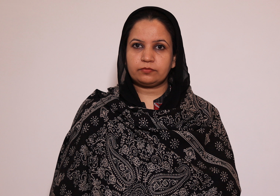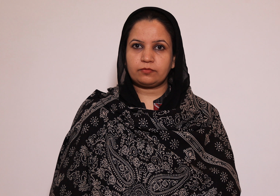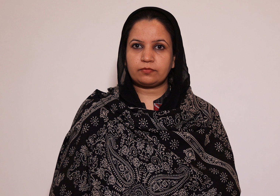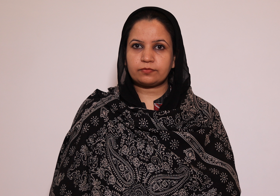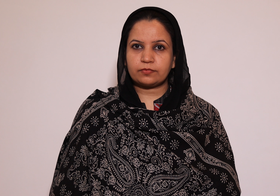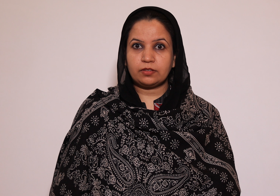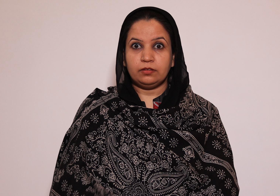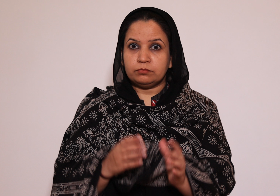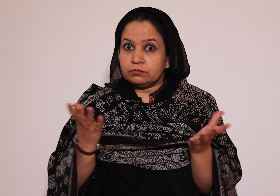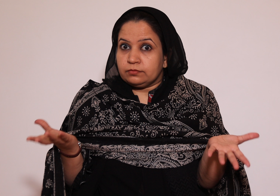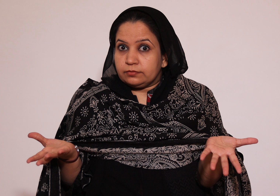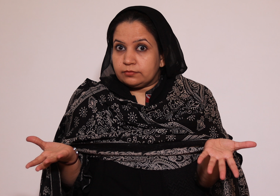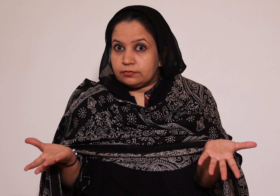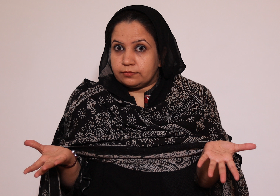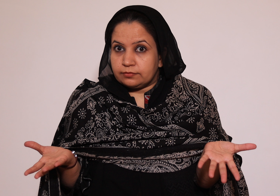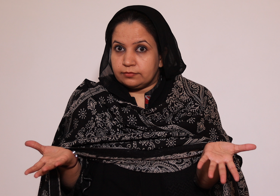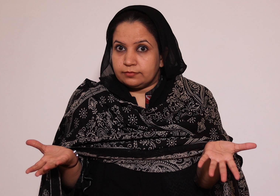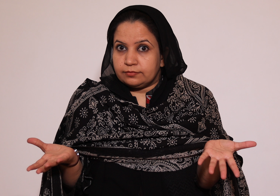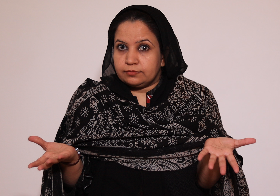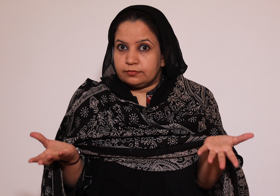surprise